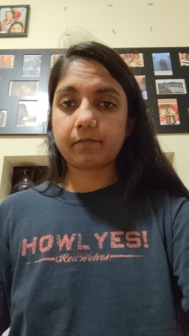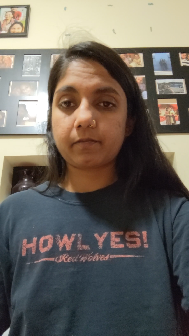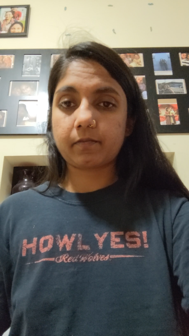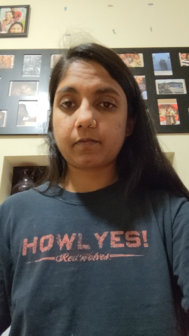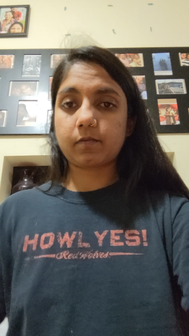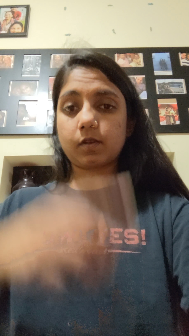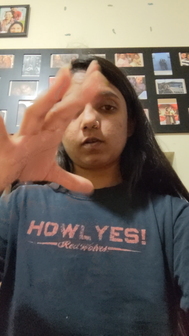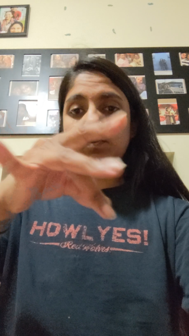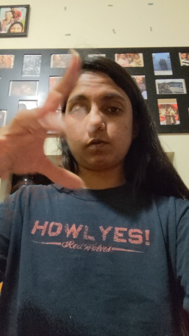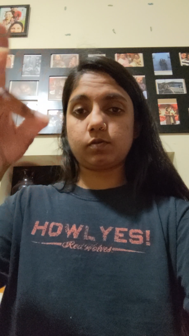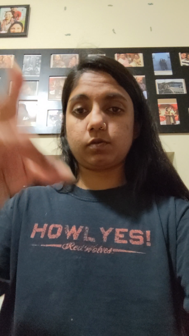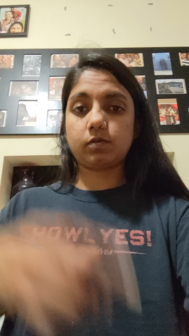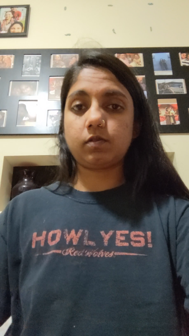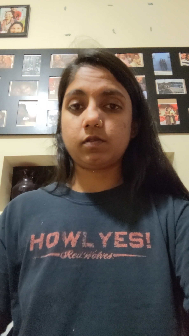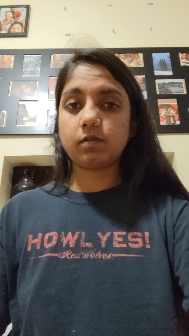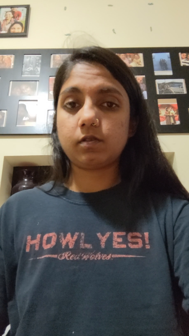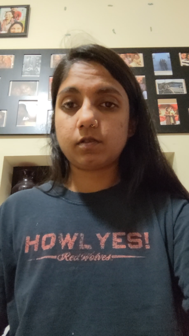choose